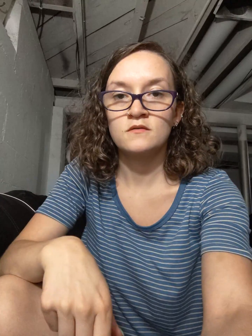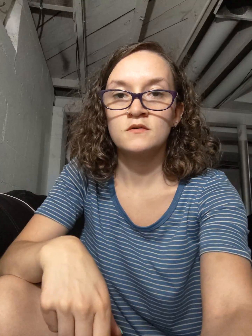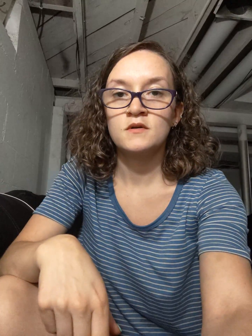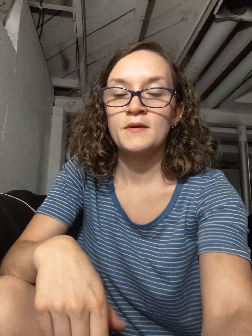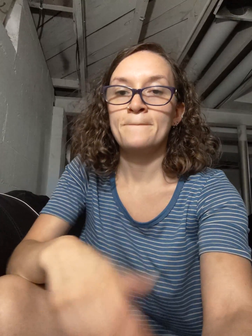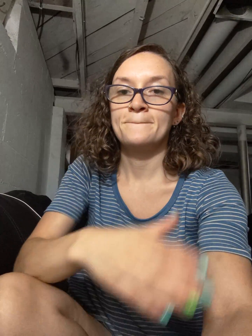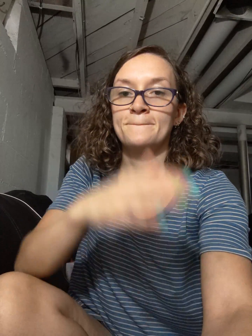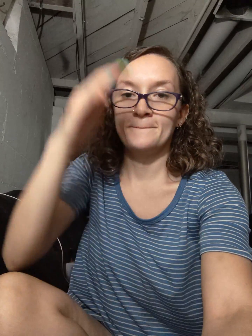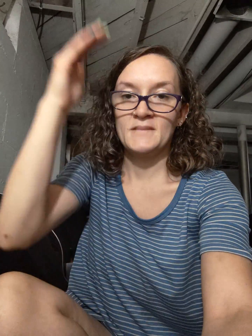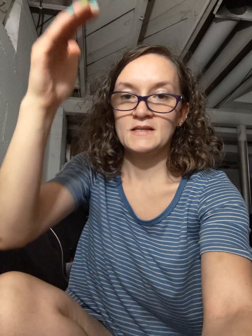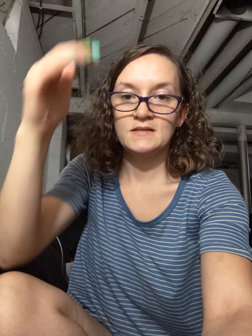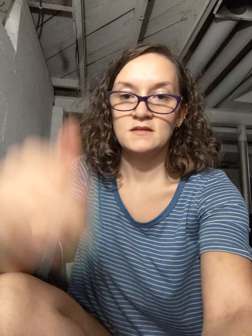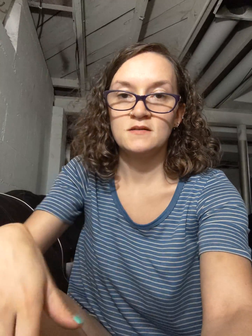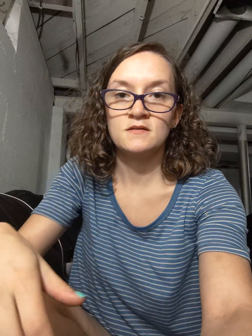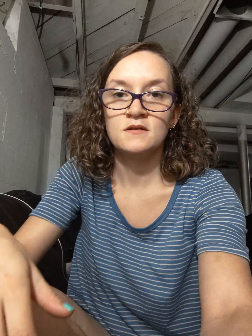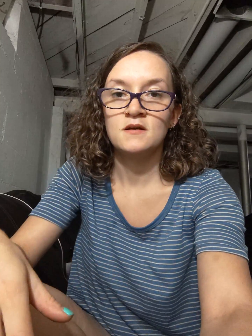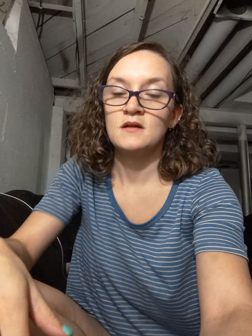big